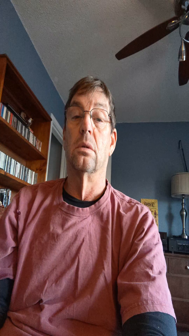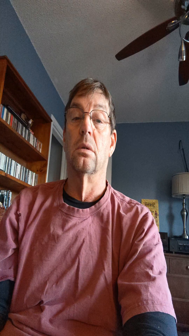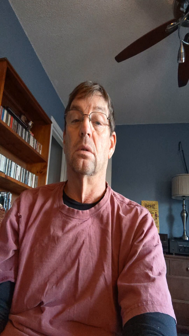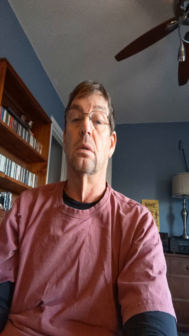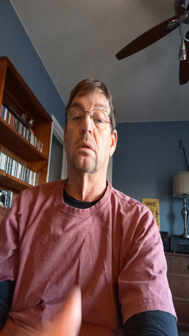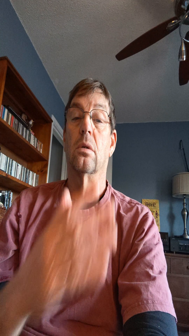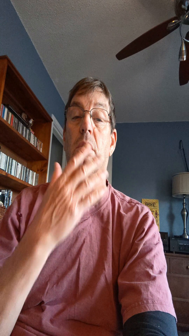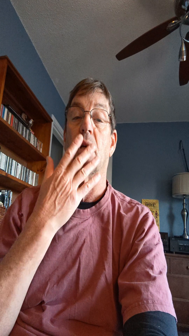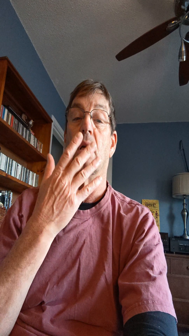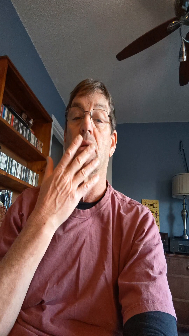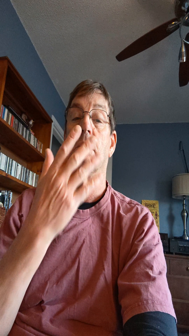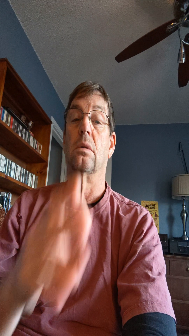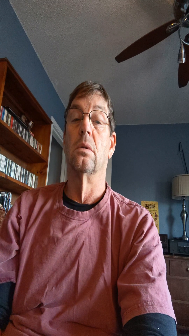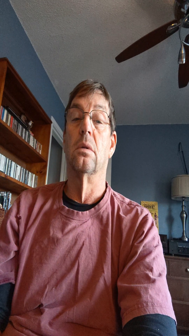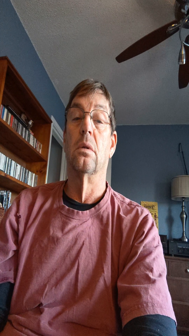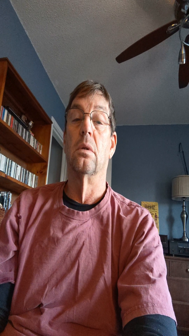grass